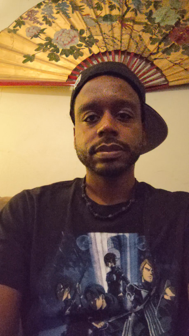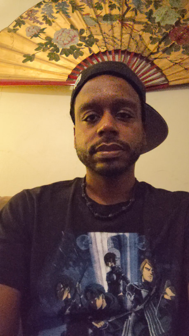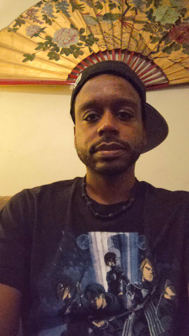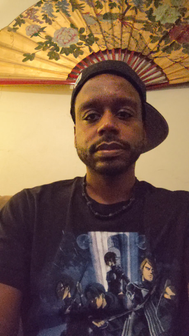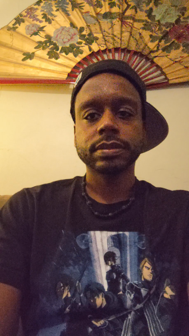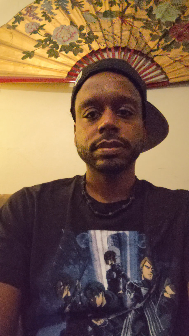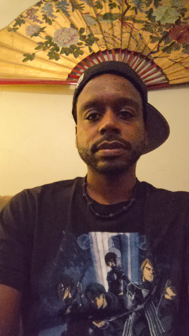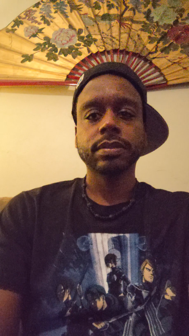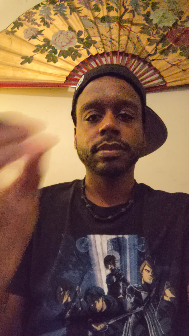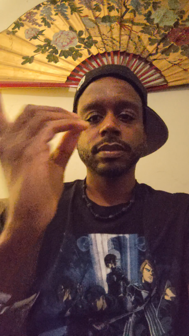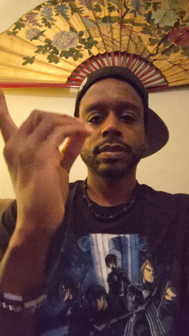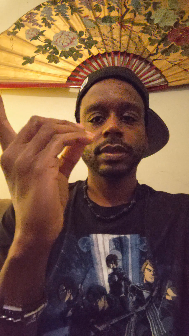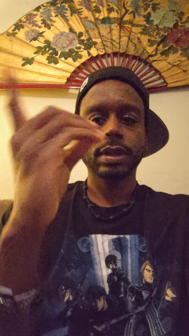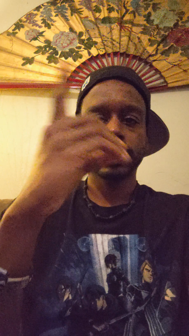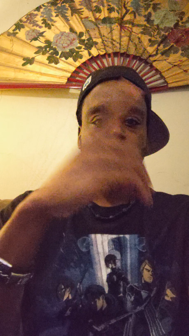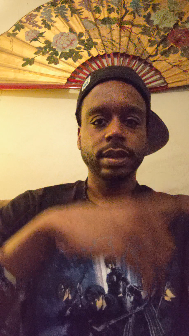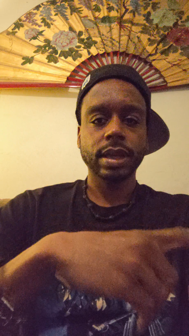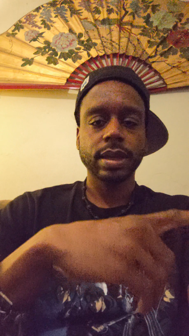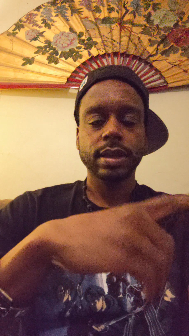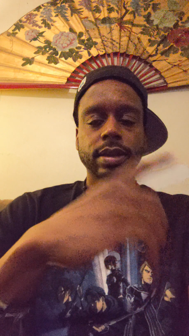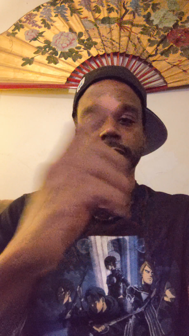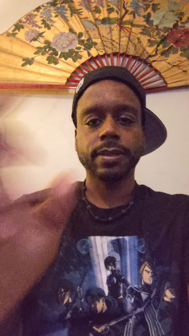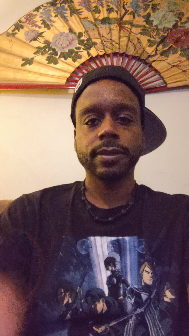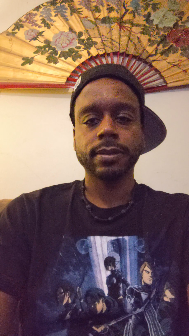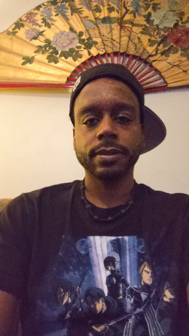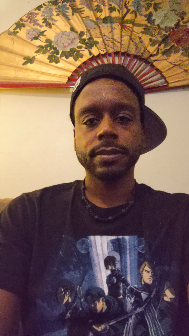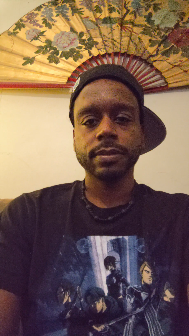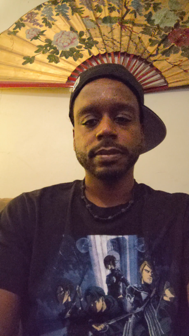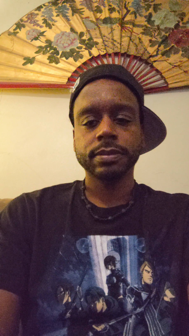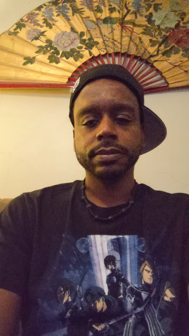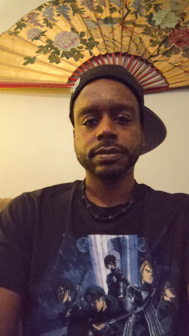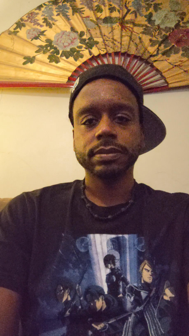day